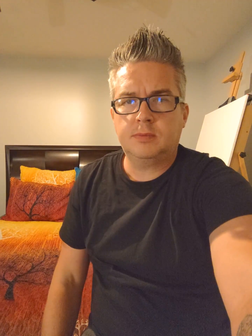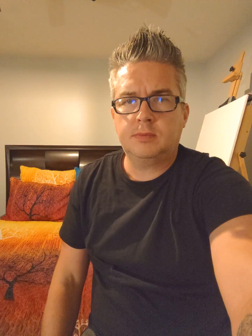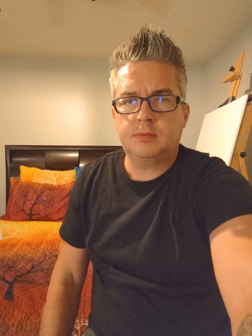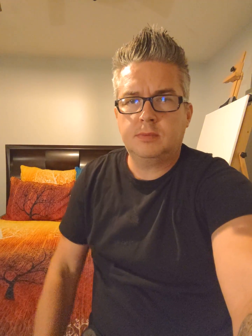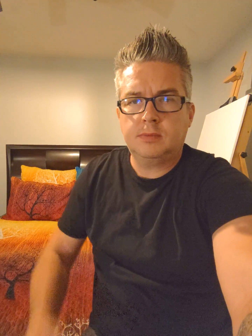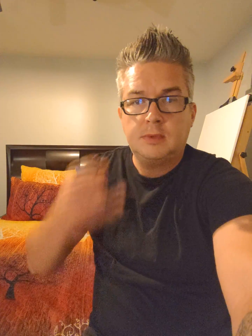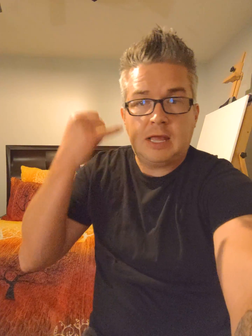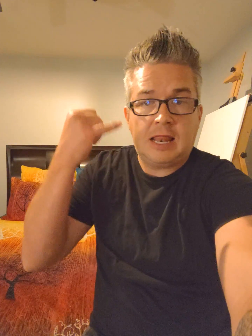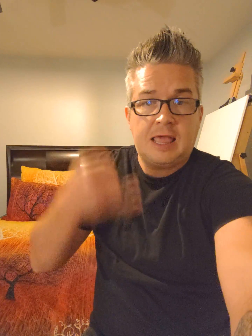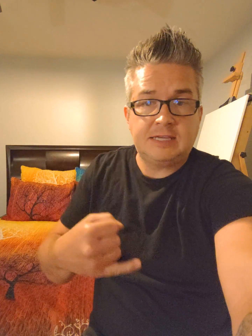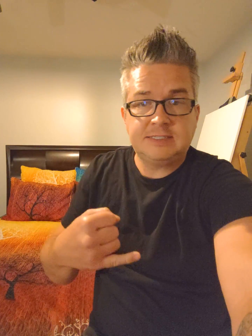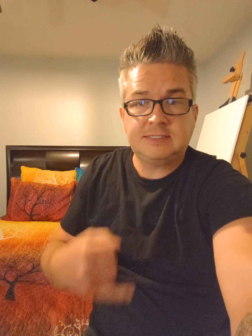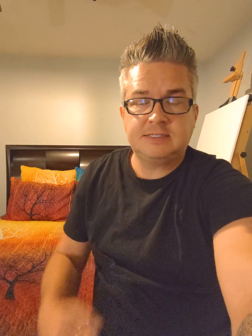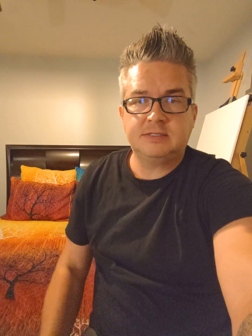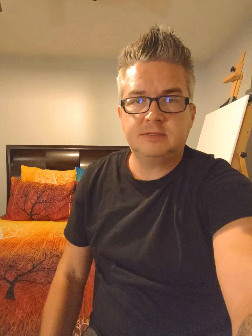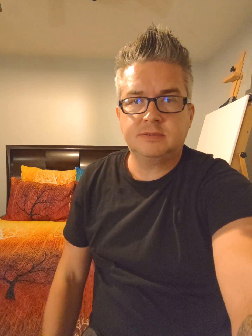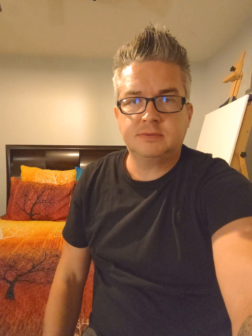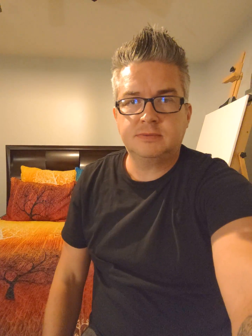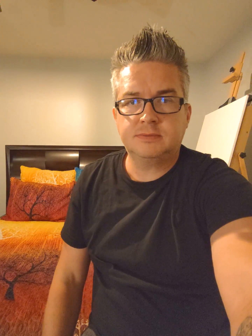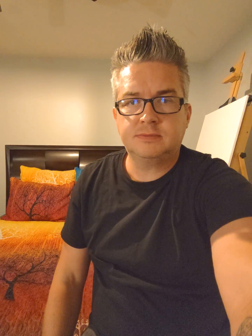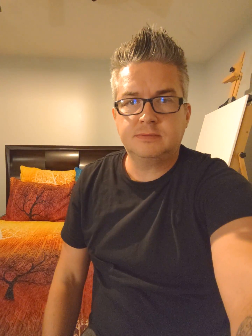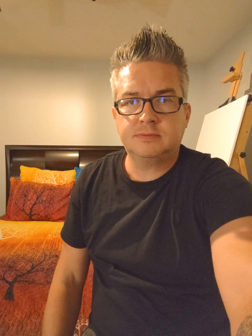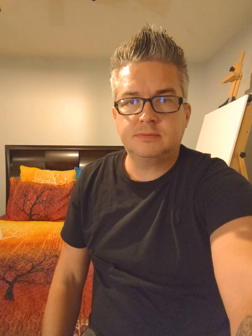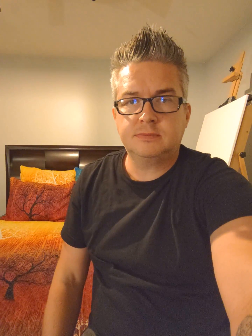last